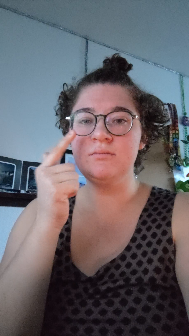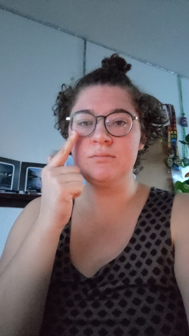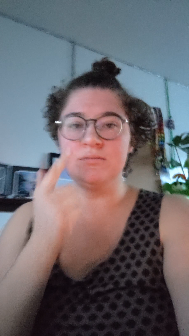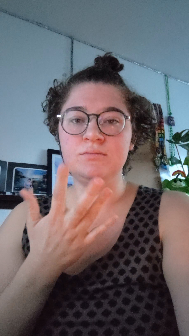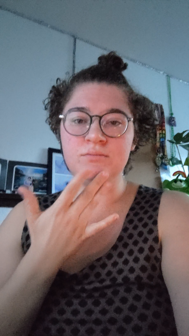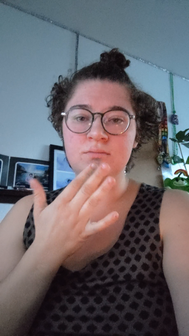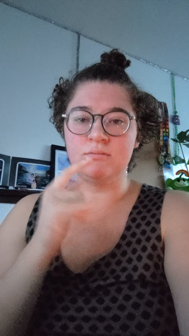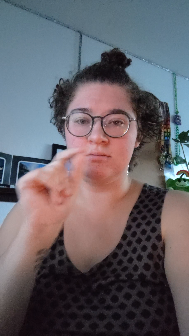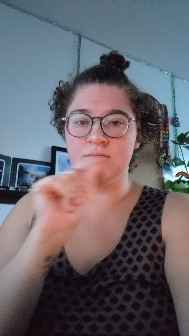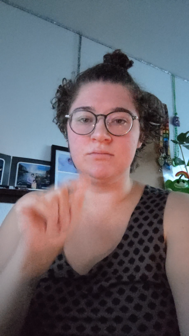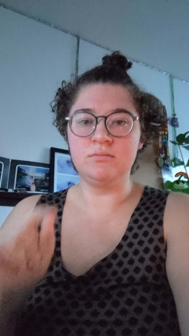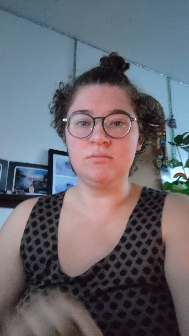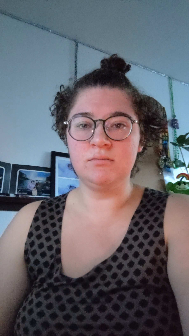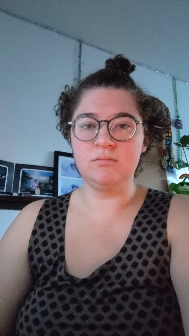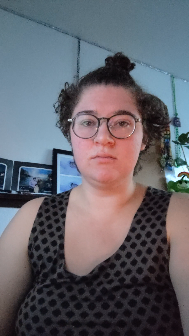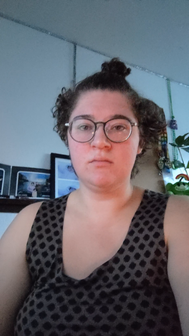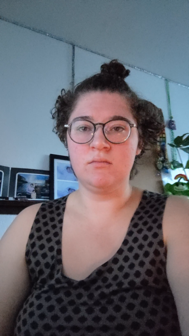crayon